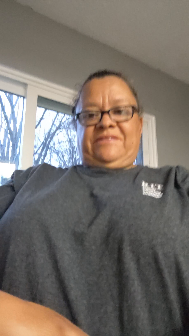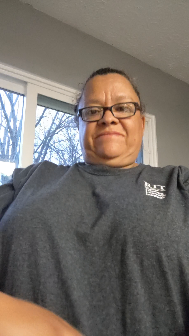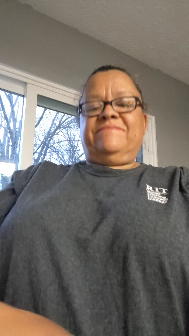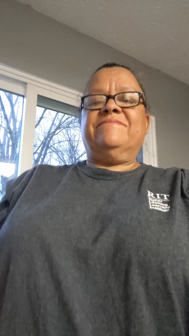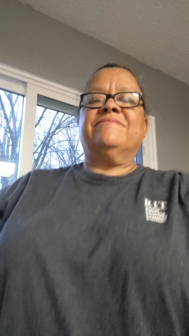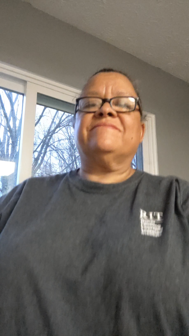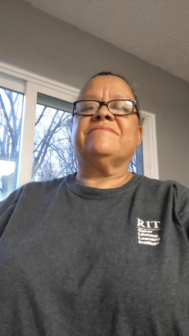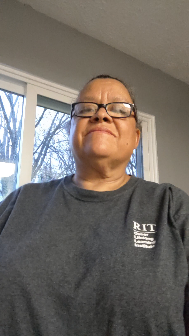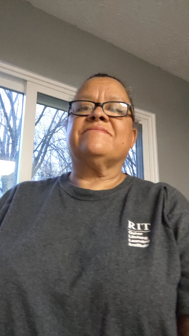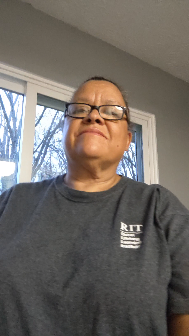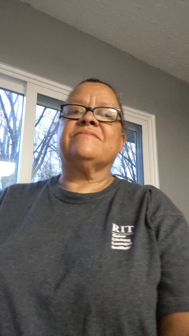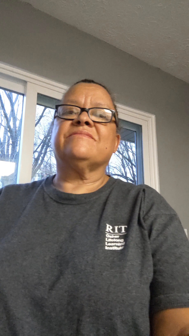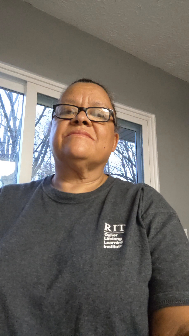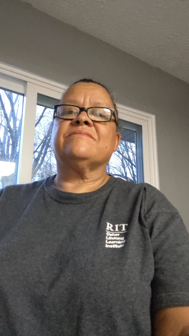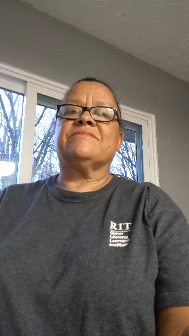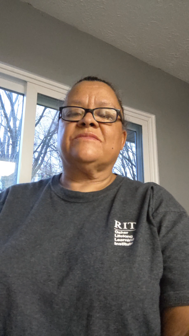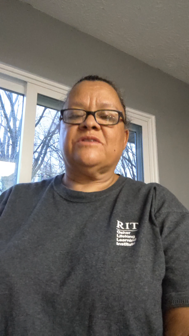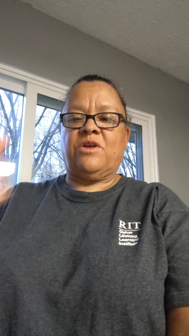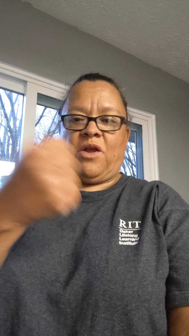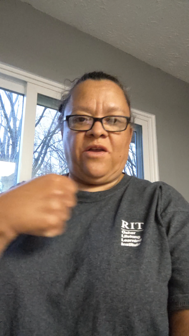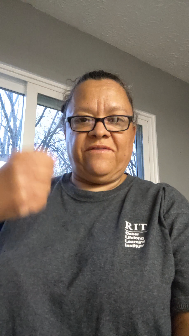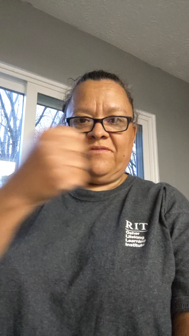coffee